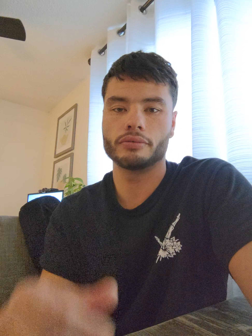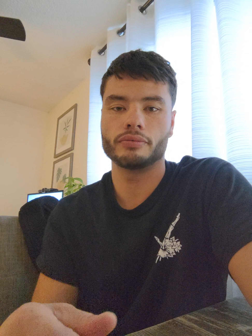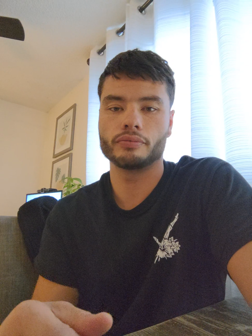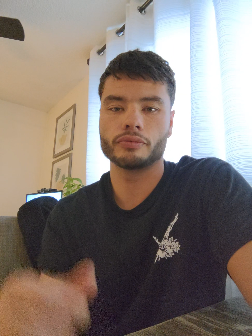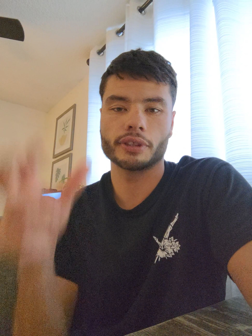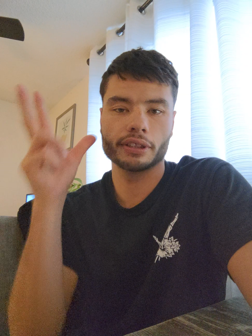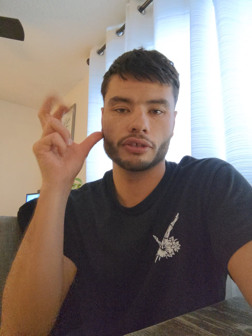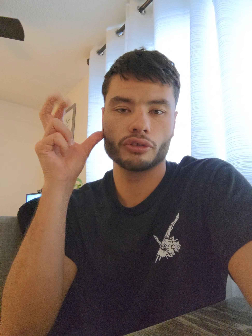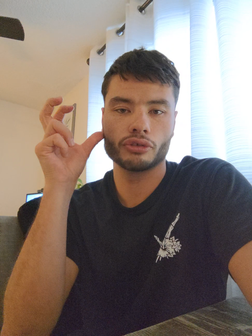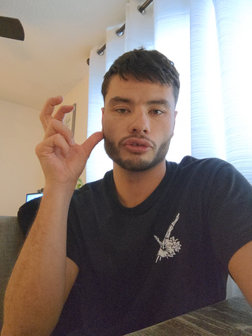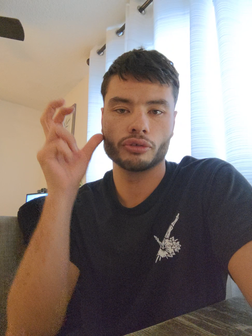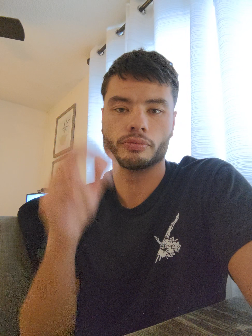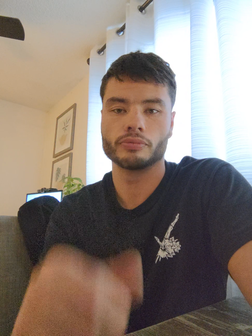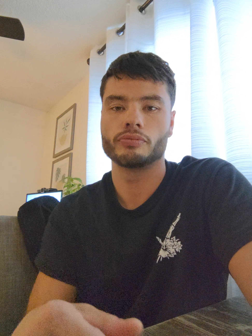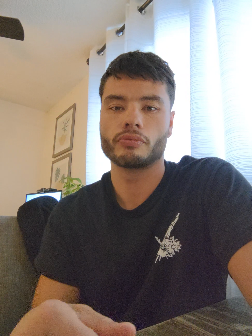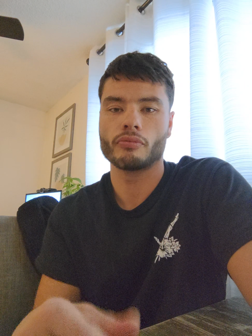hear